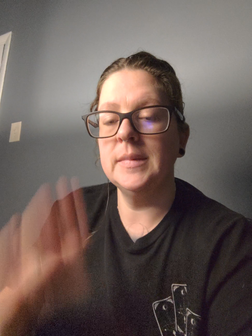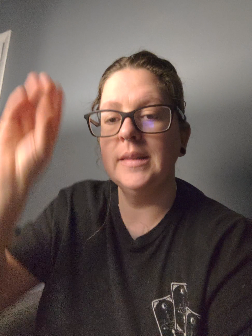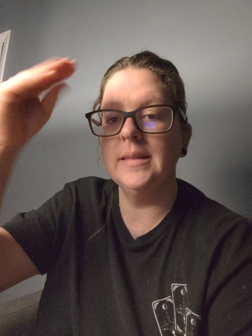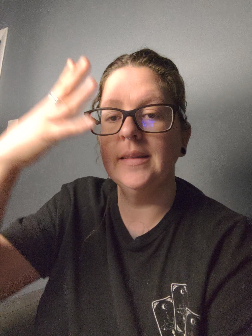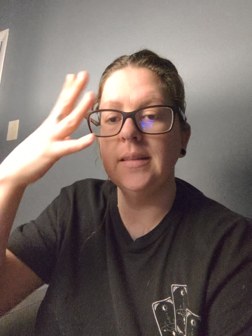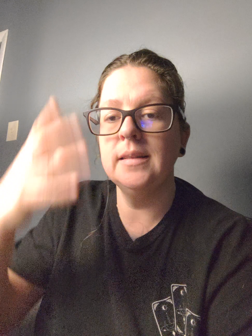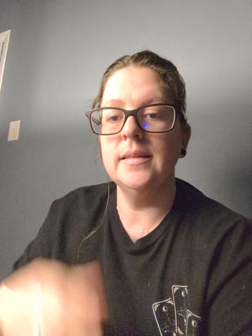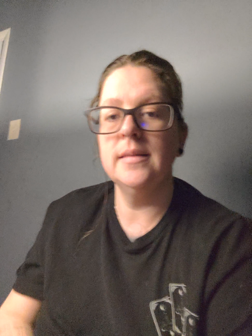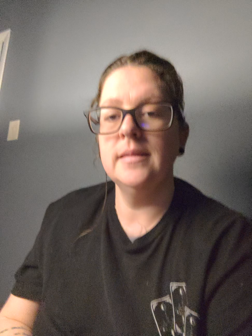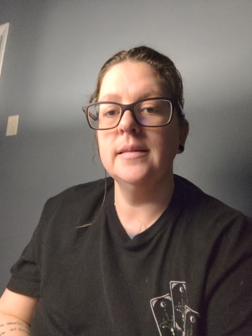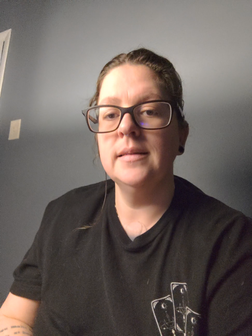sun